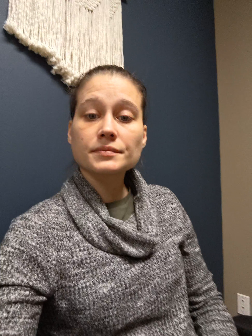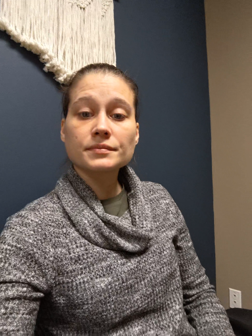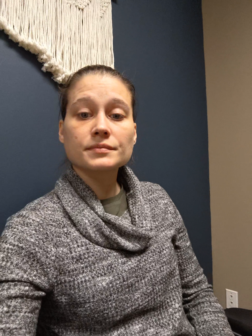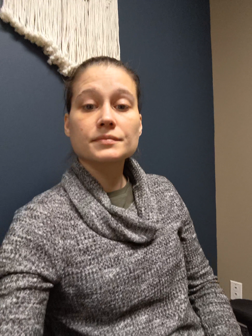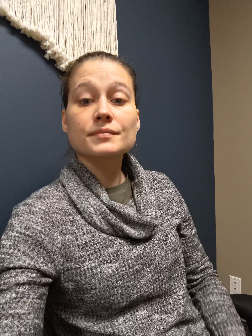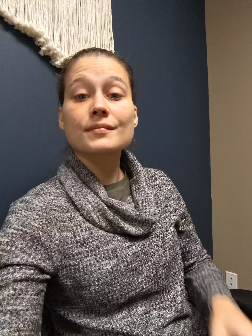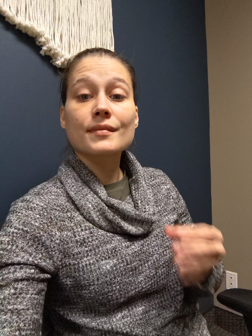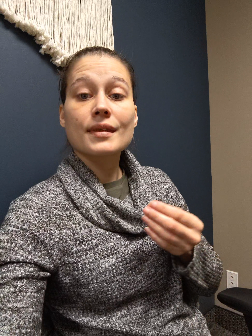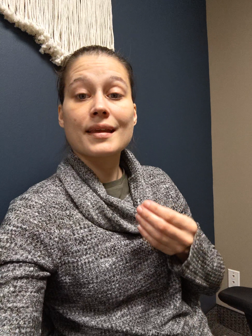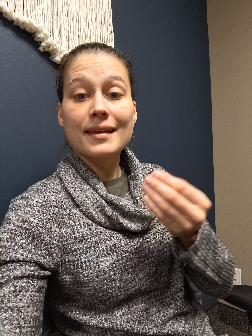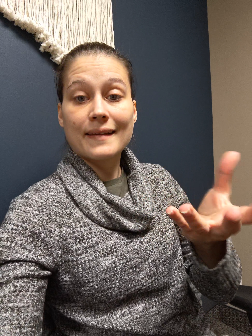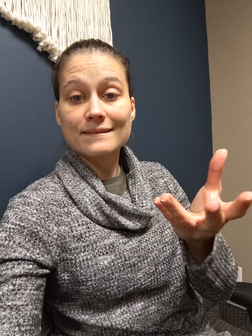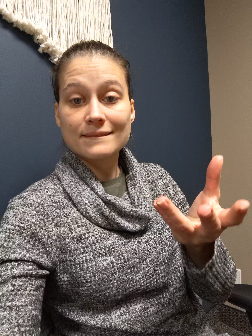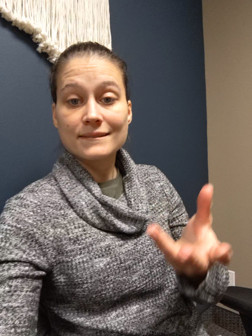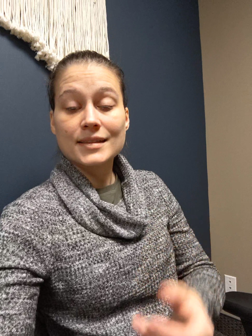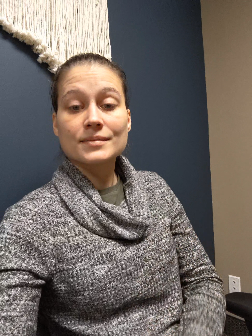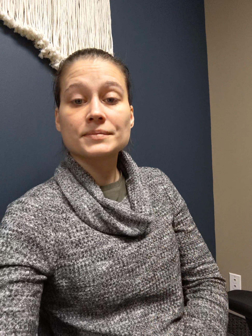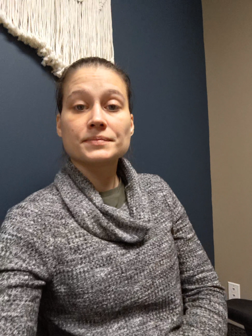give